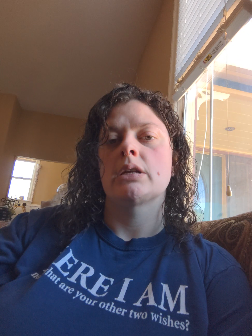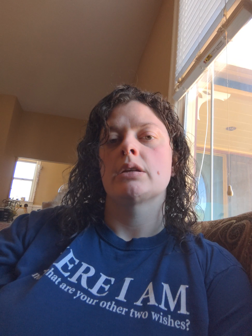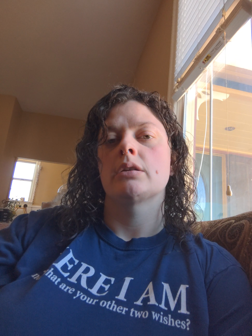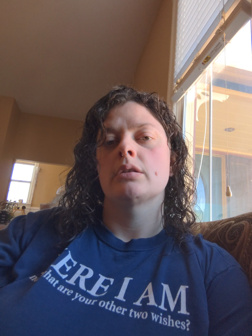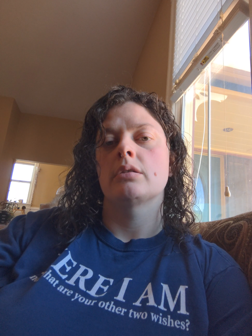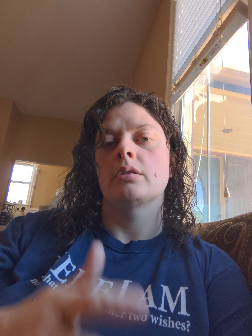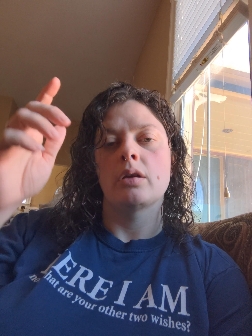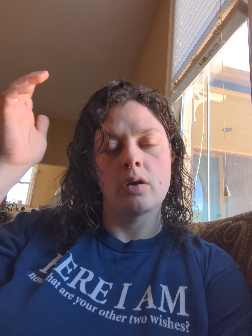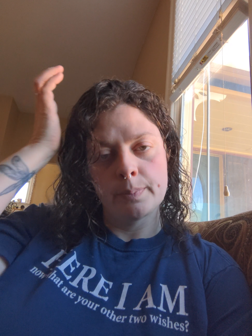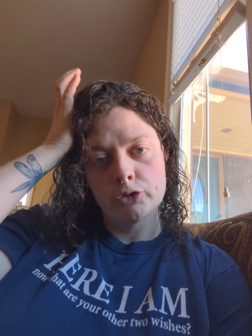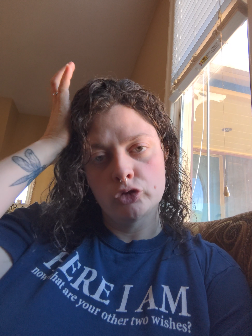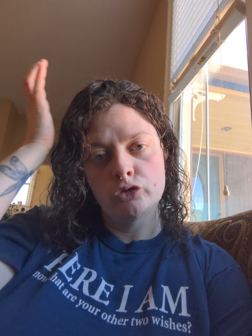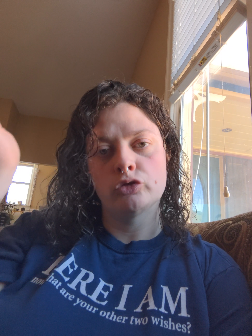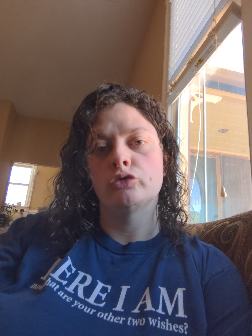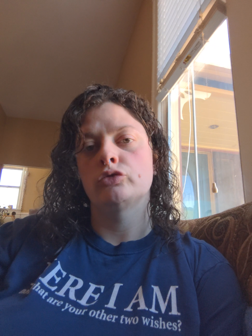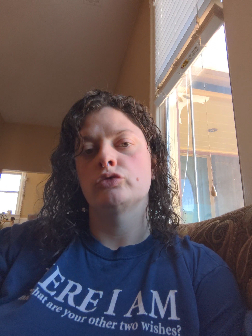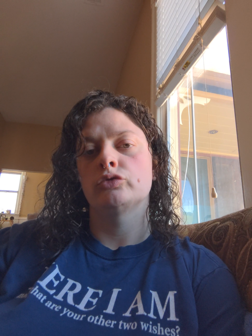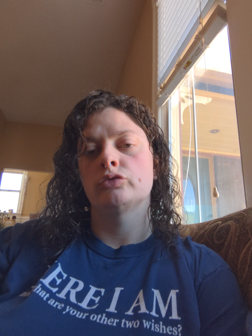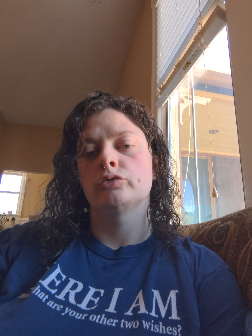garbage